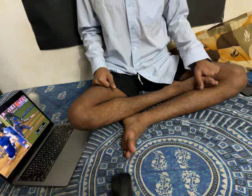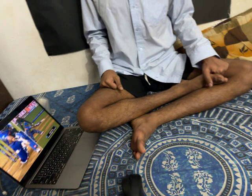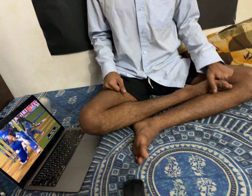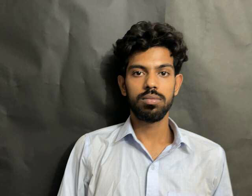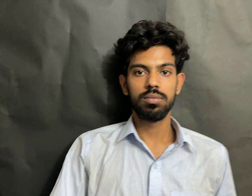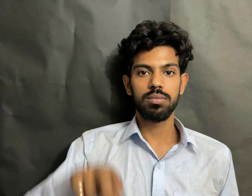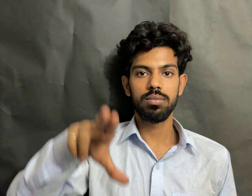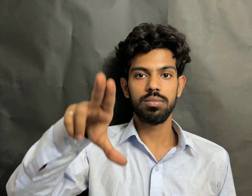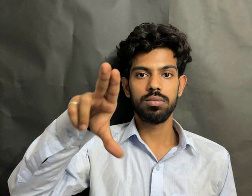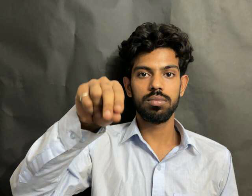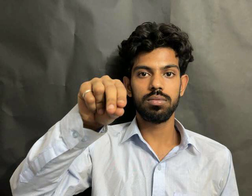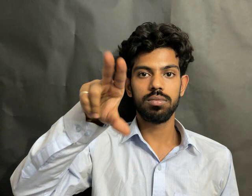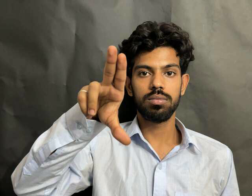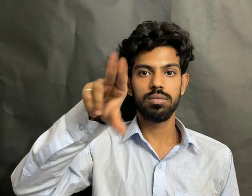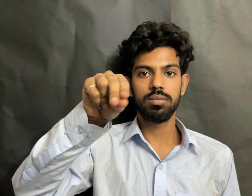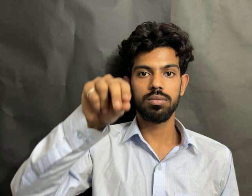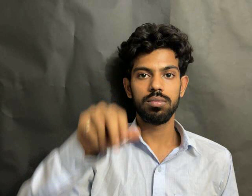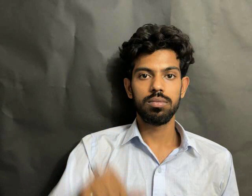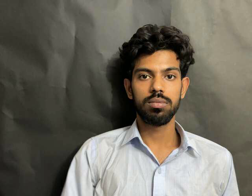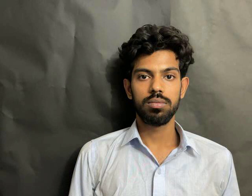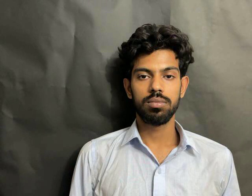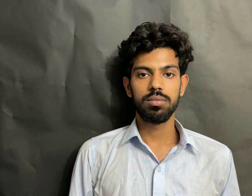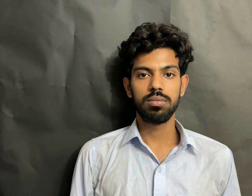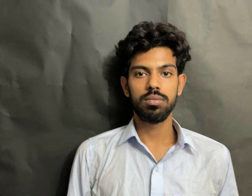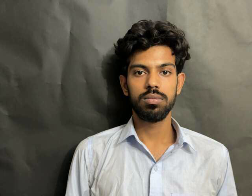no